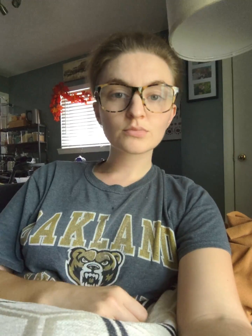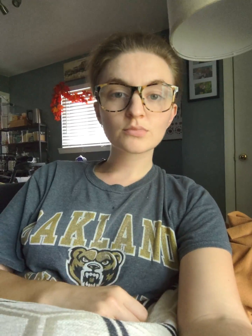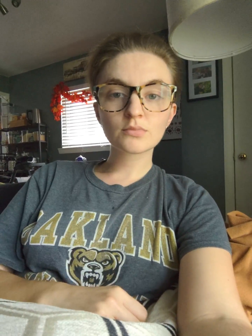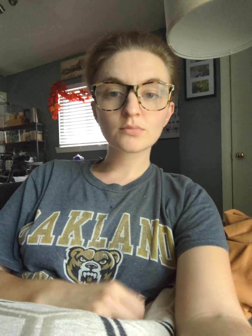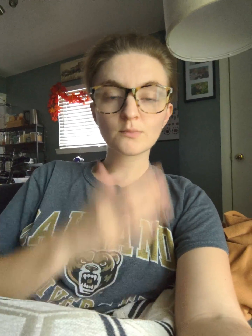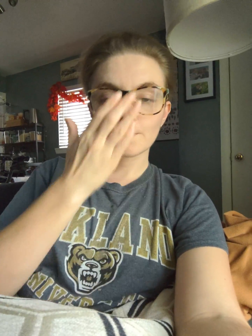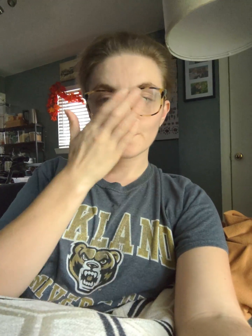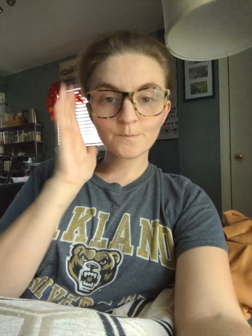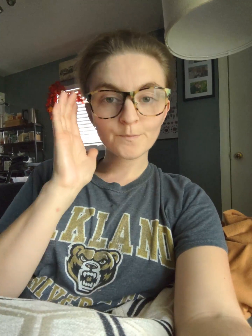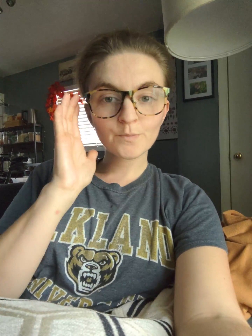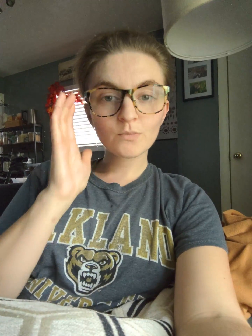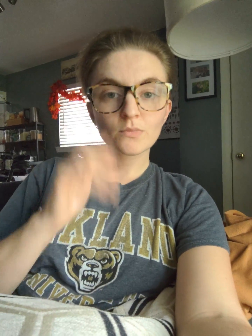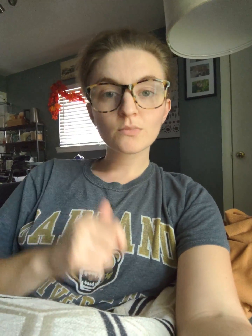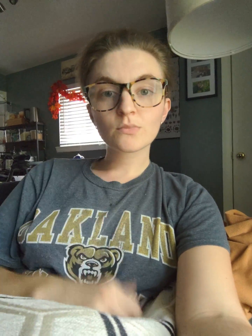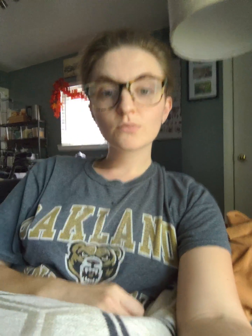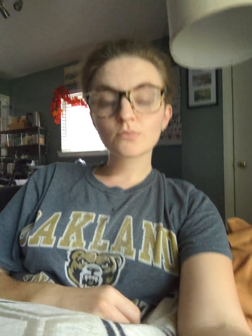peekaboo